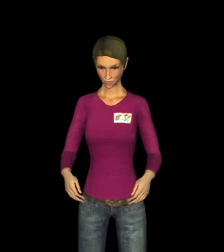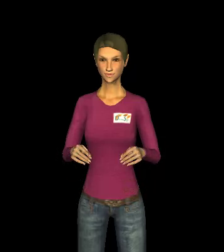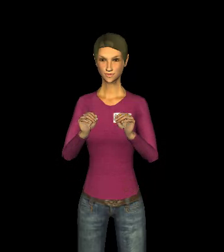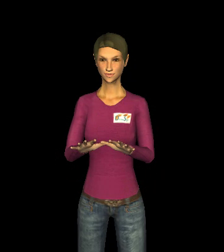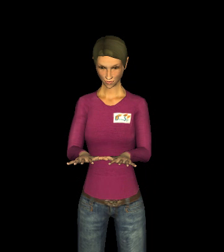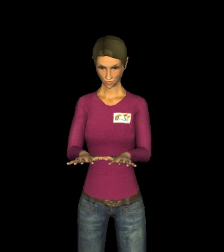يتخلى